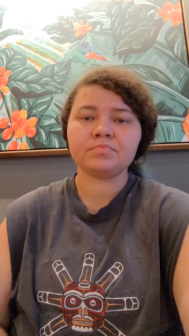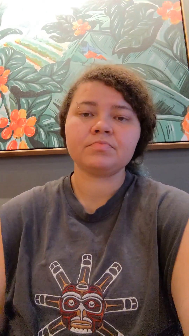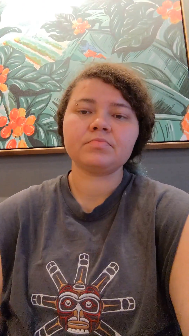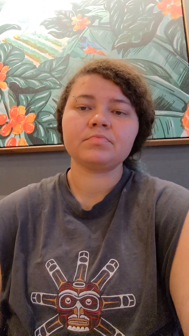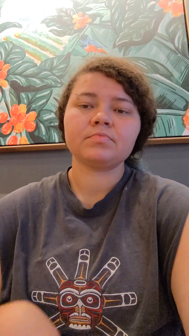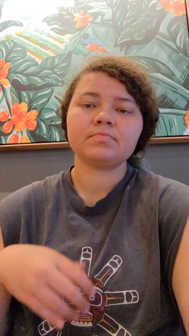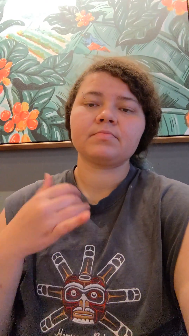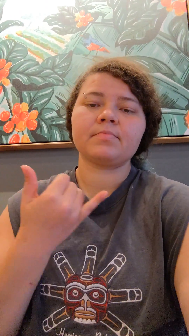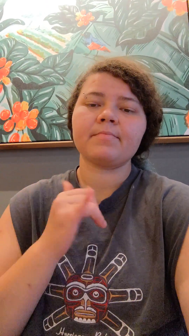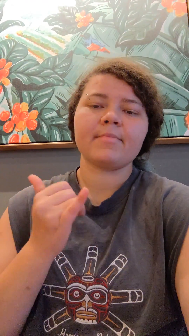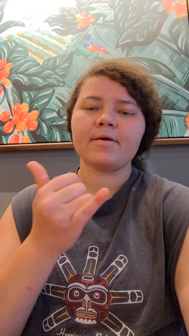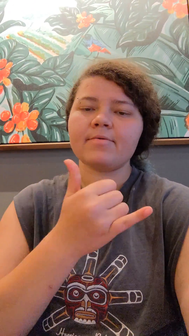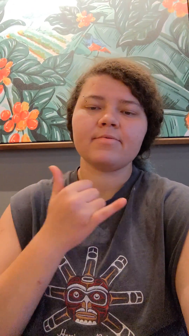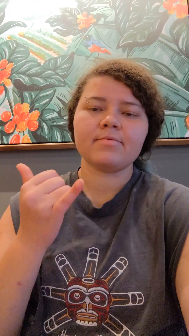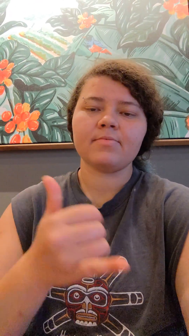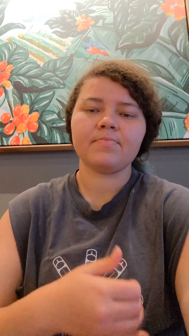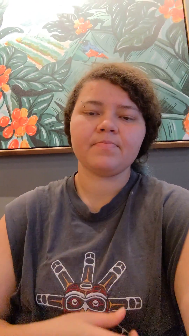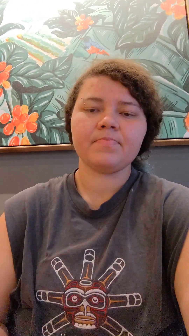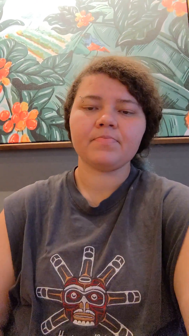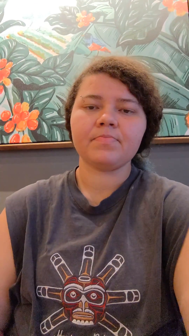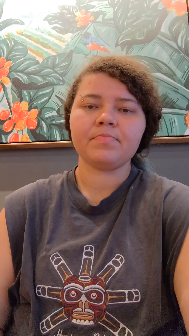play